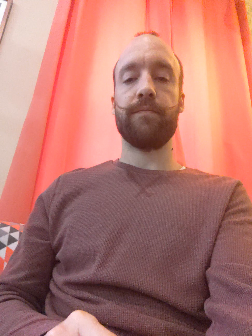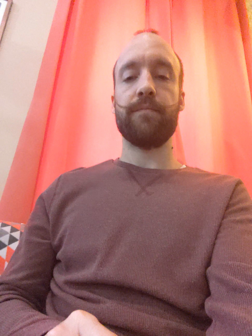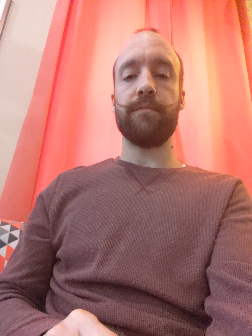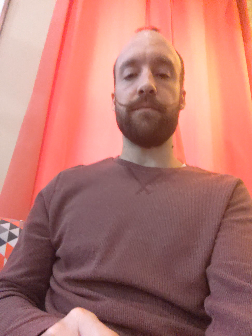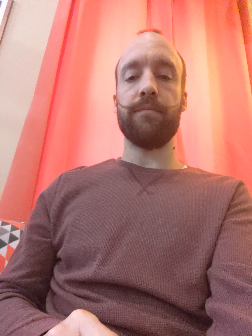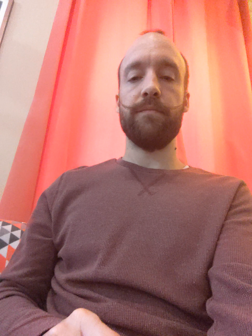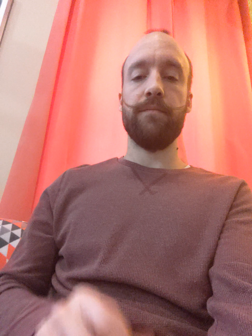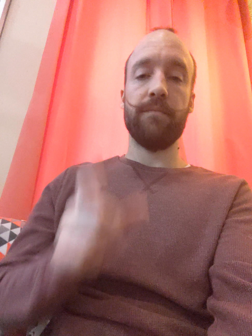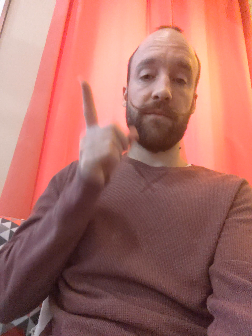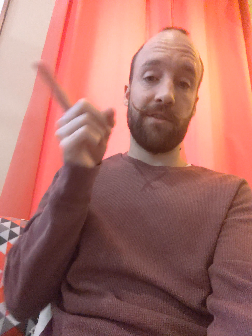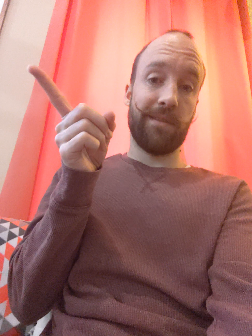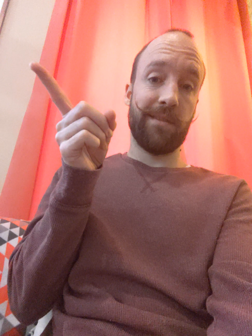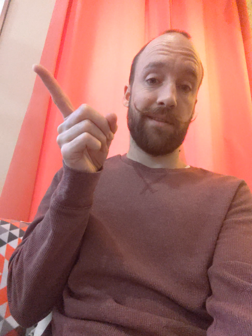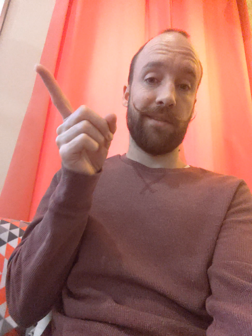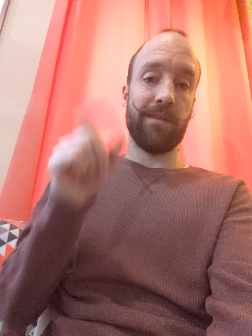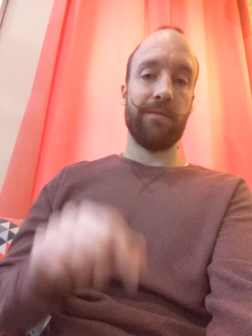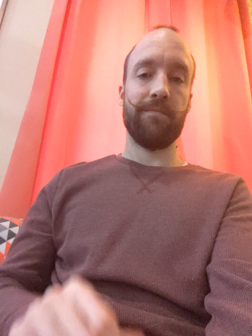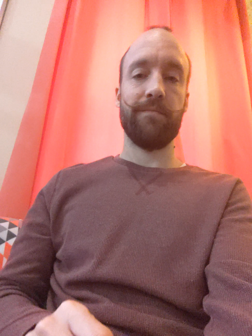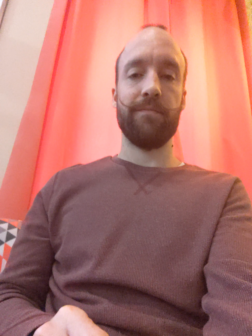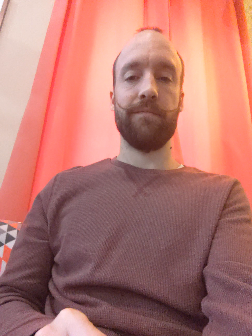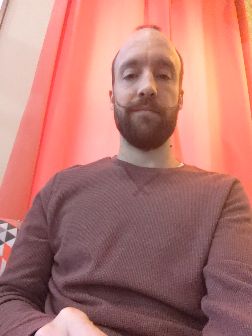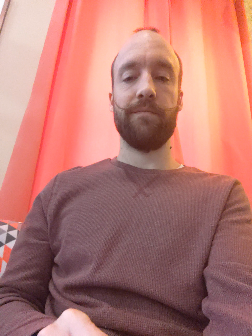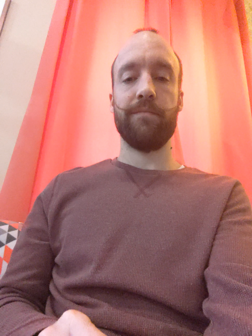he/she/it